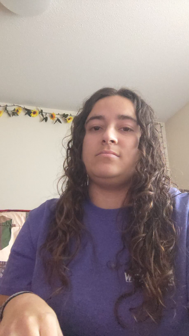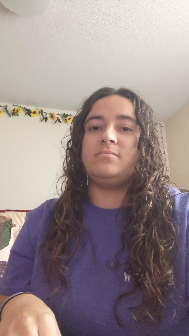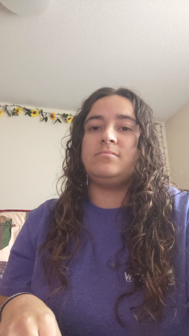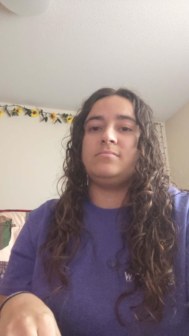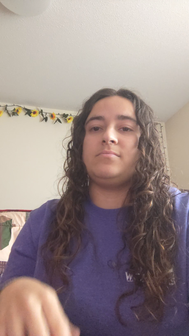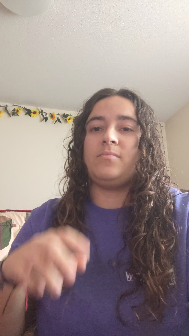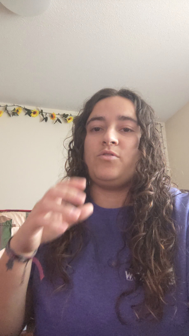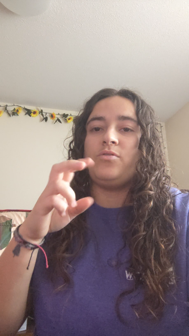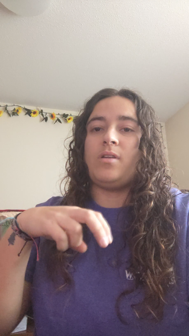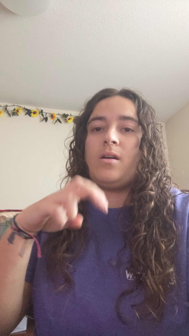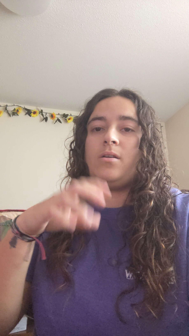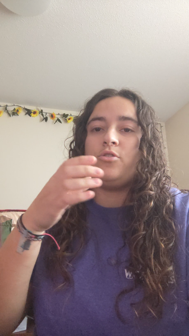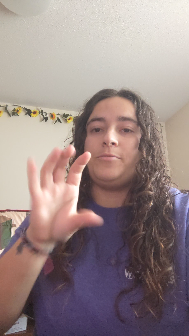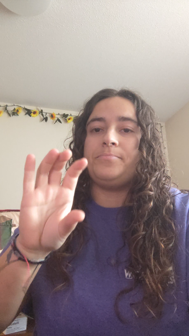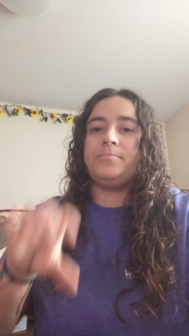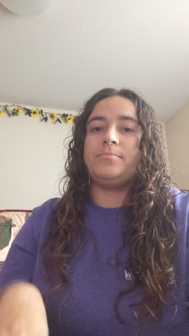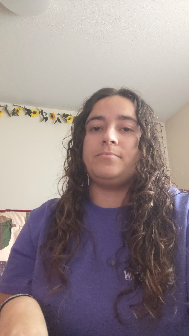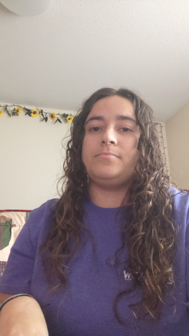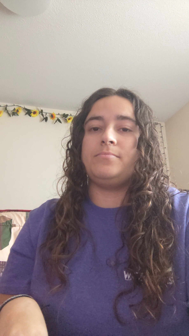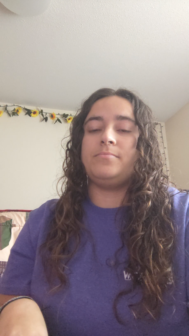potato chip